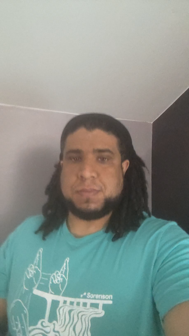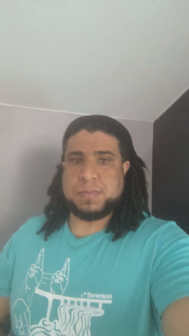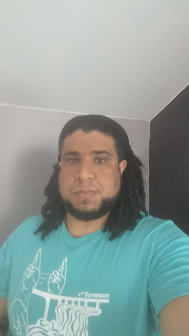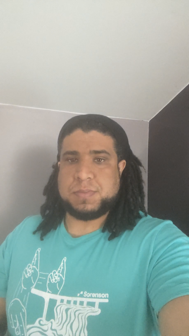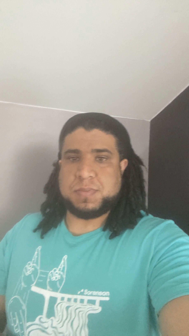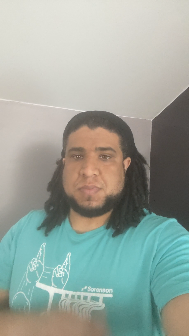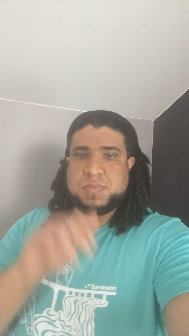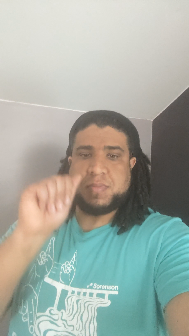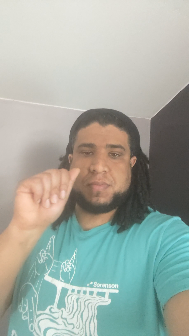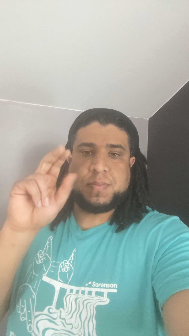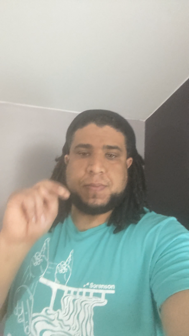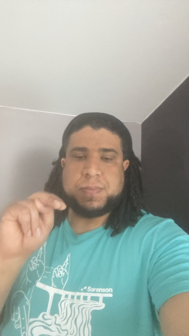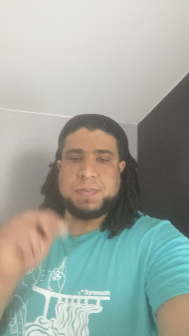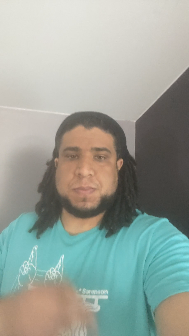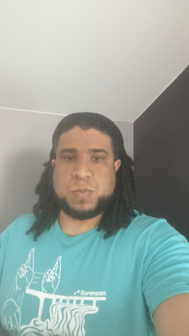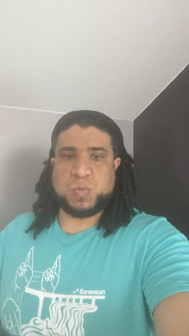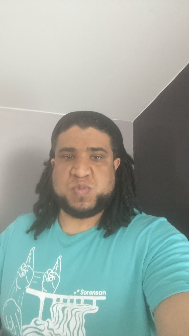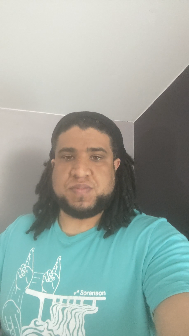an